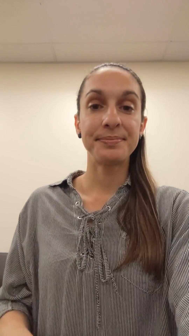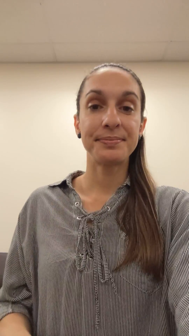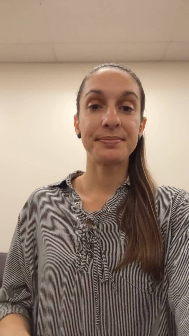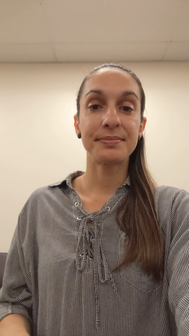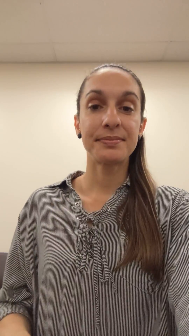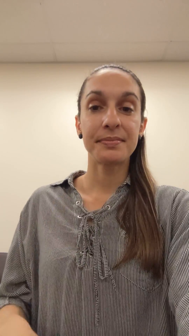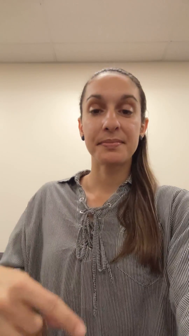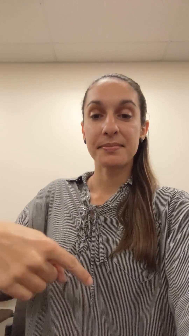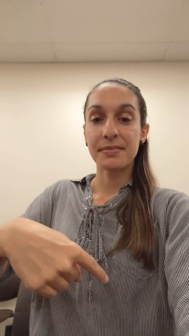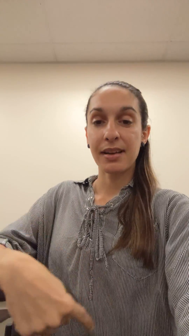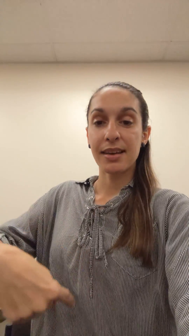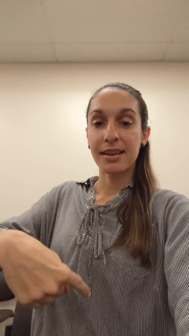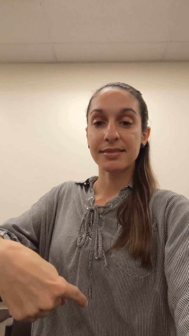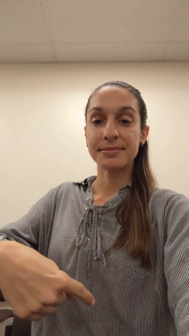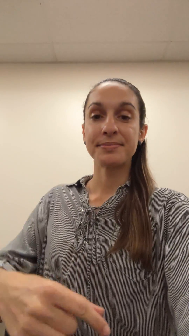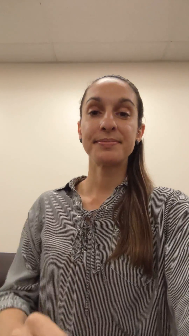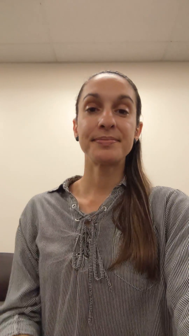belly button